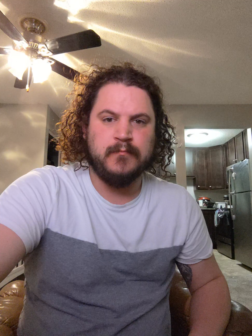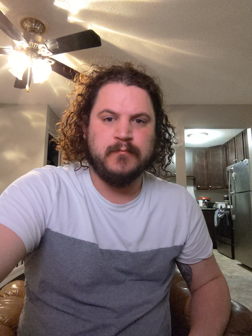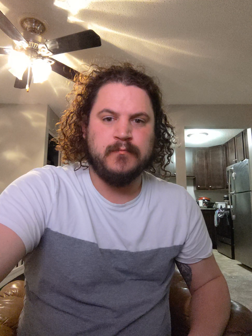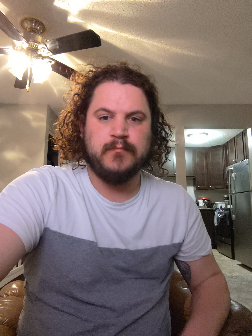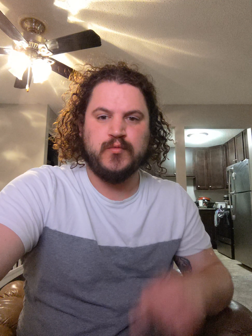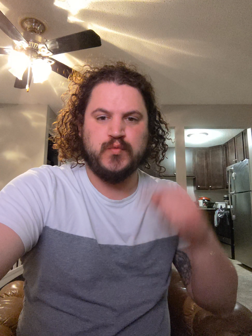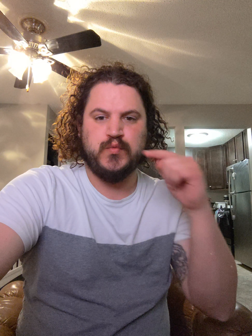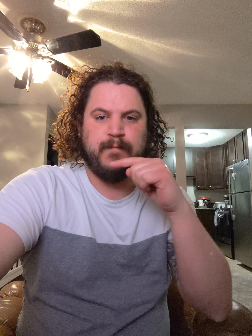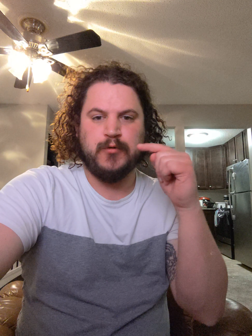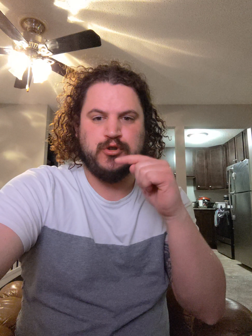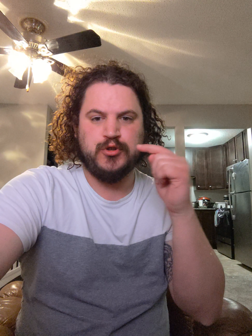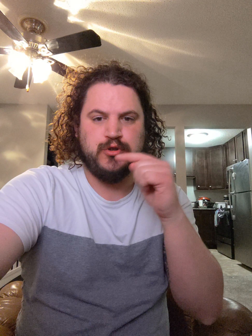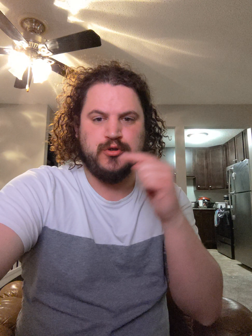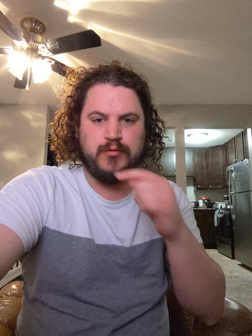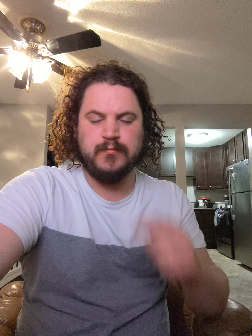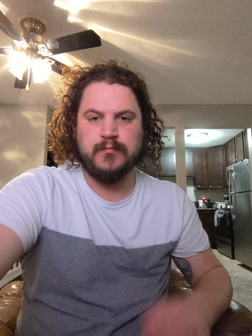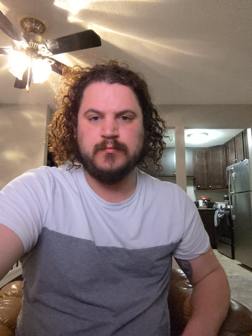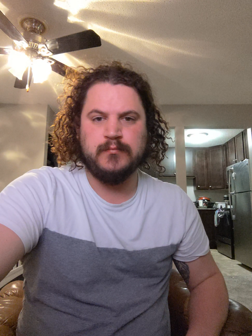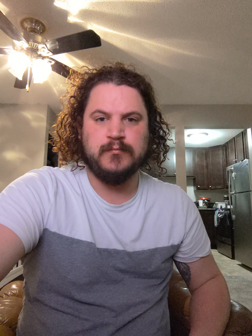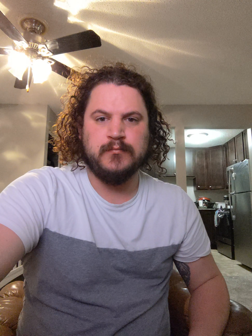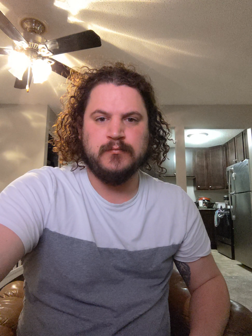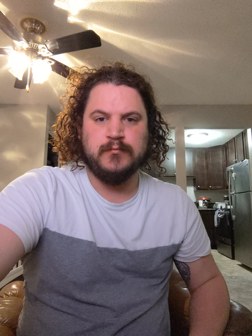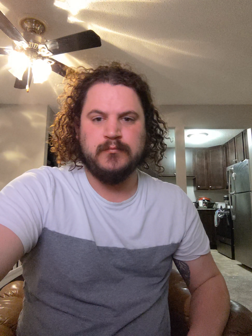toothbrush